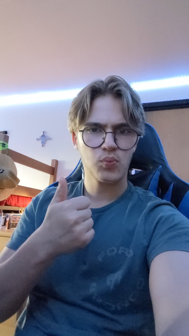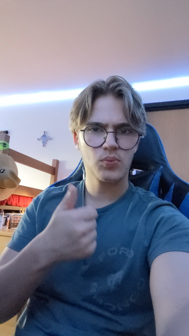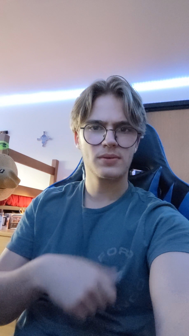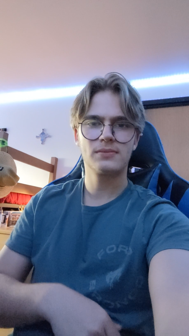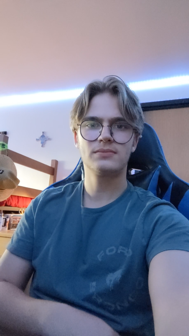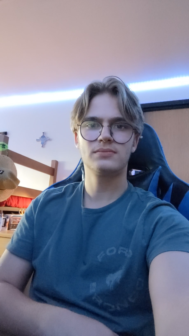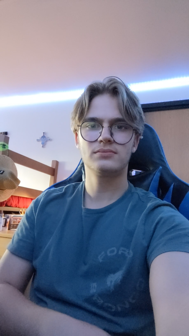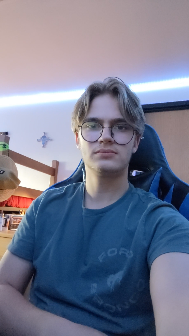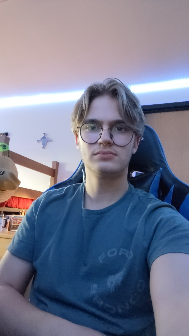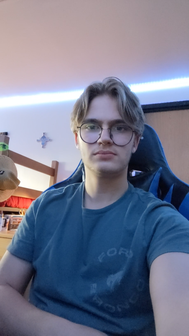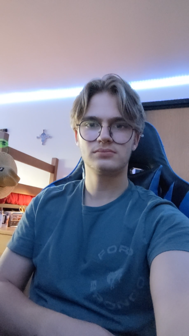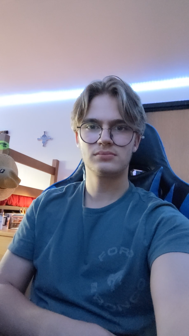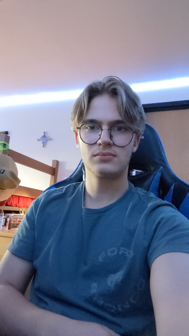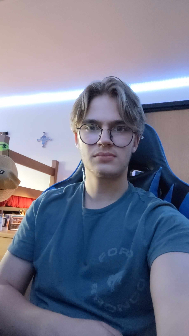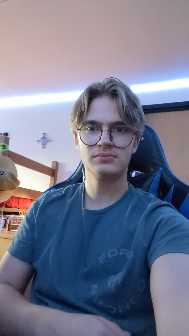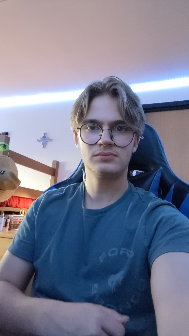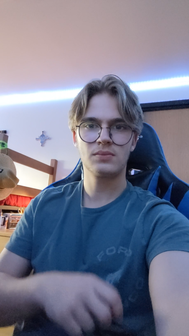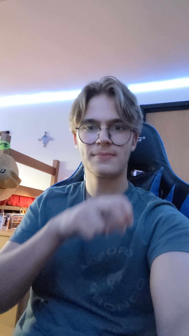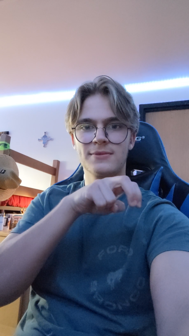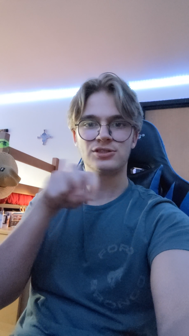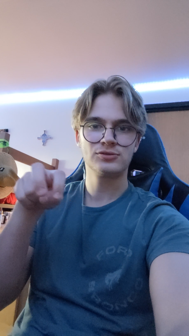bench